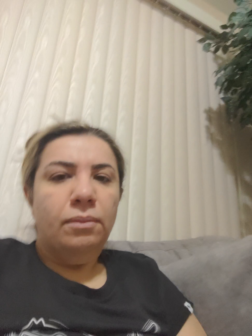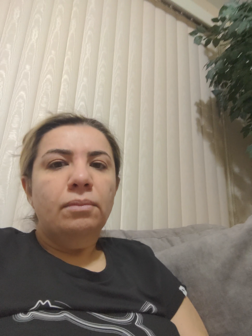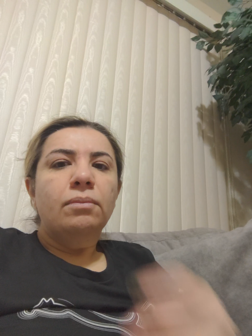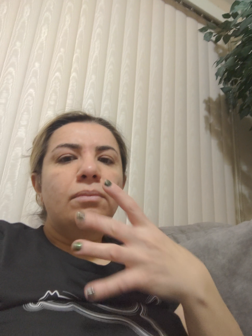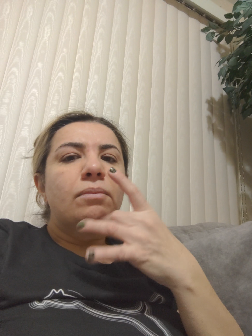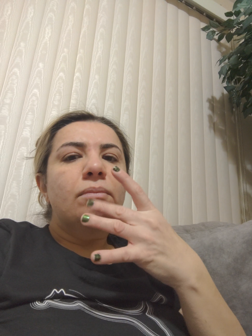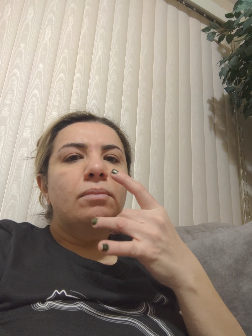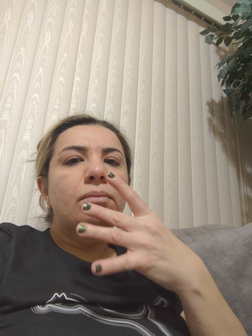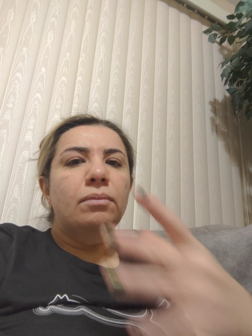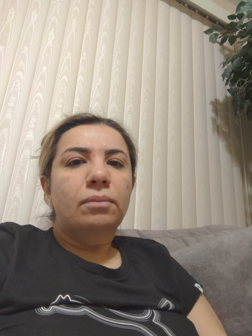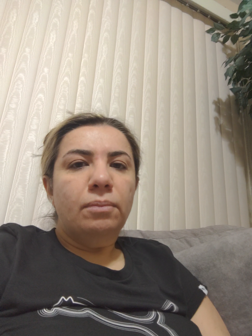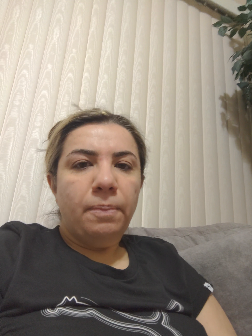snack